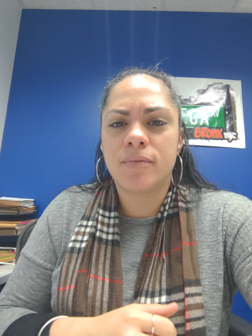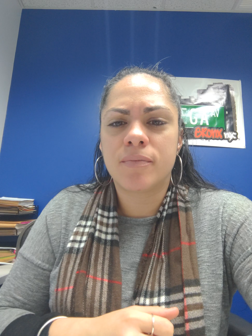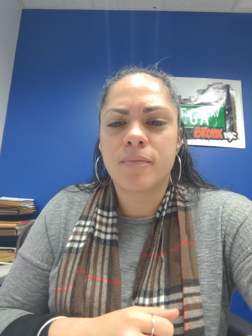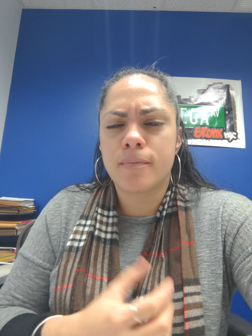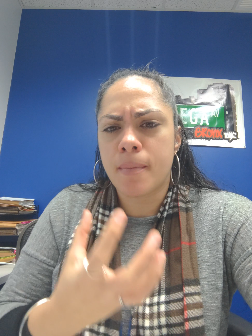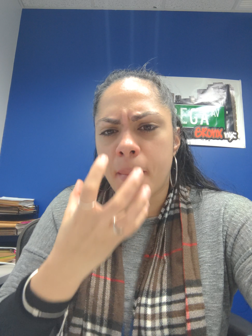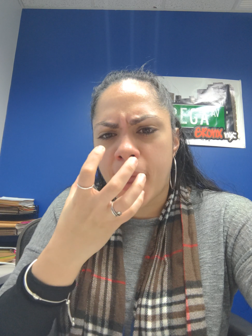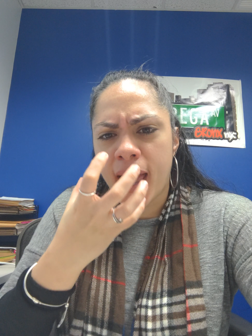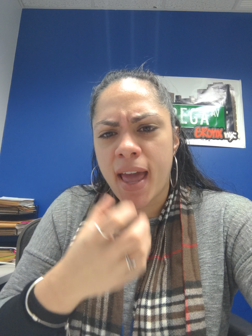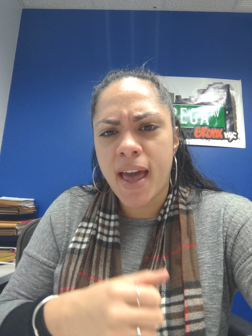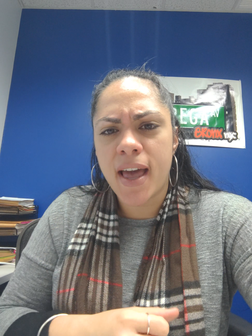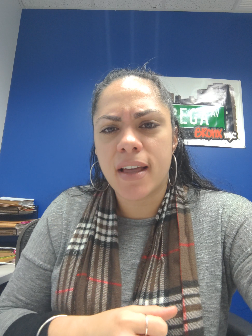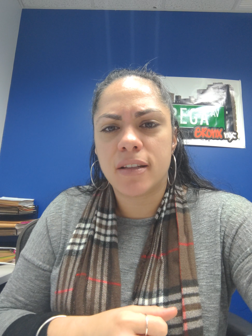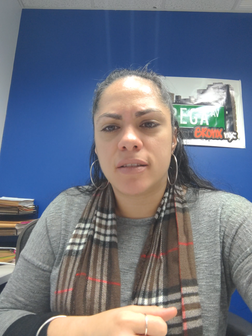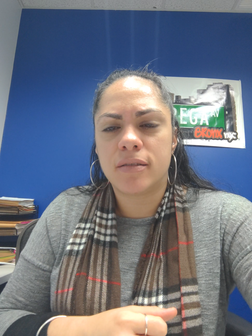mad